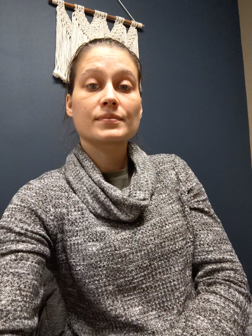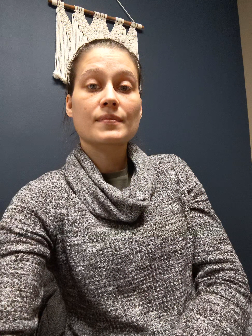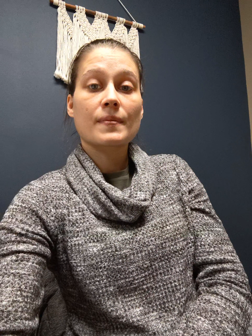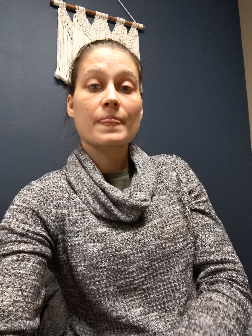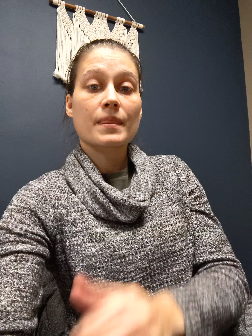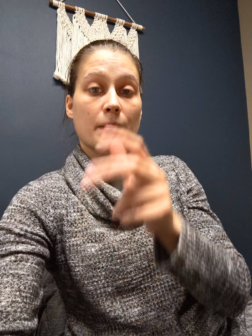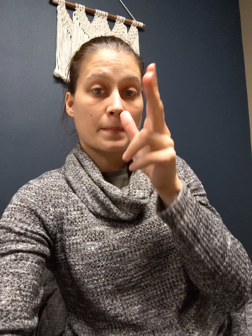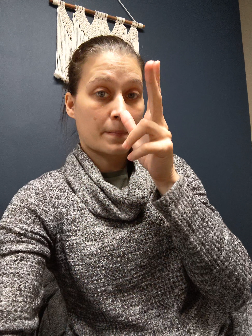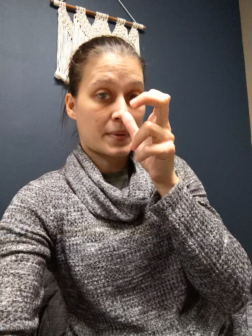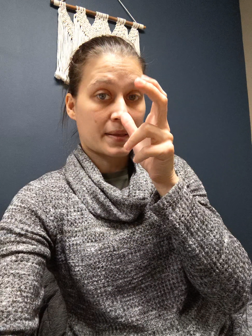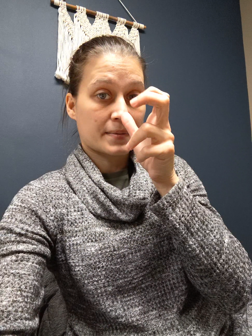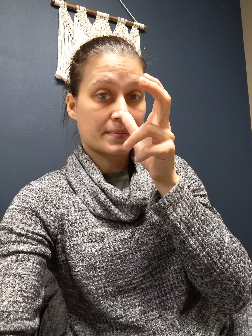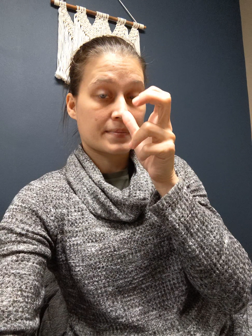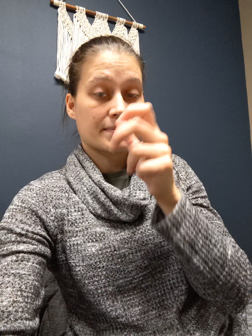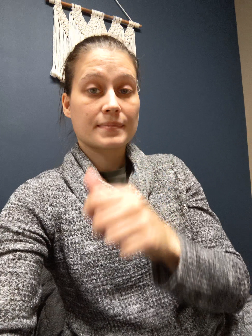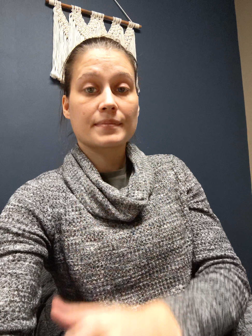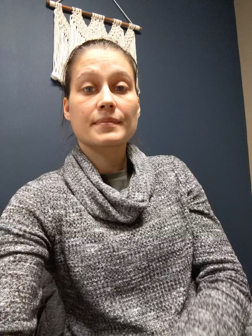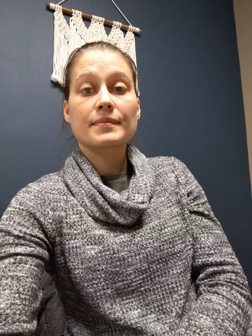bug